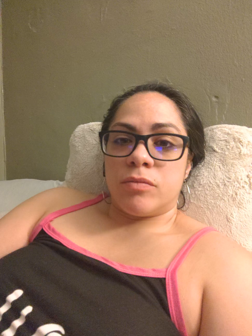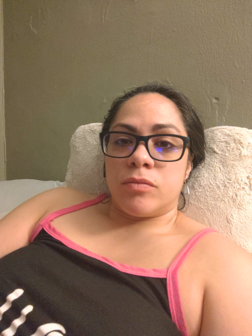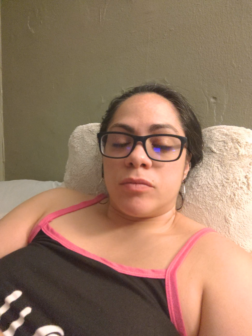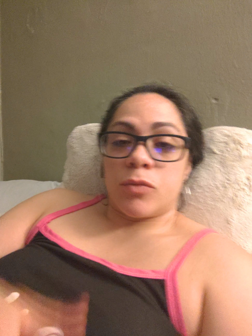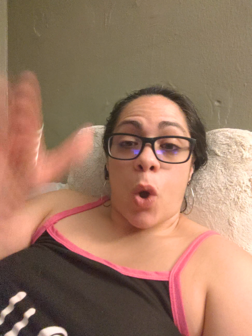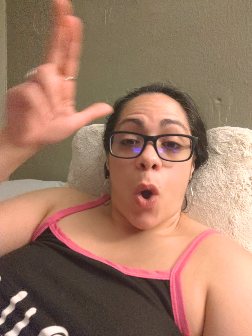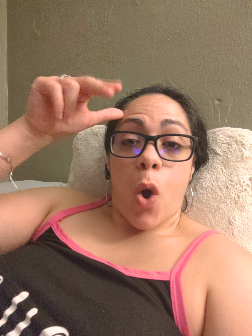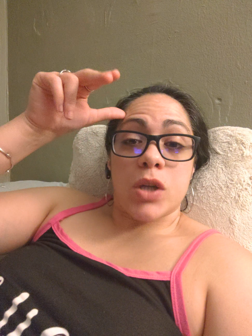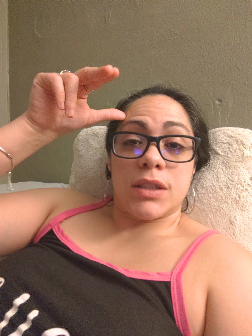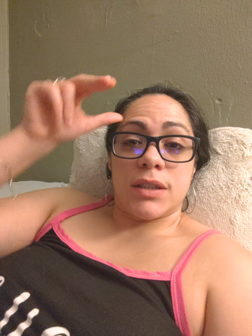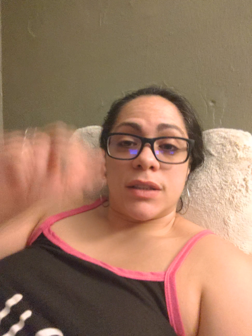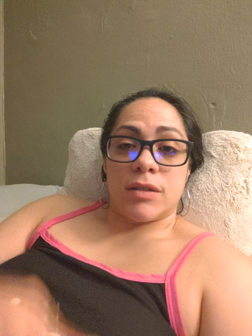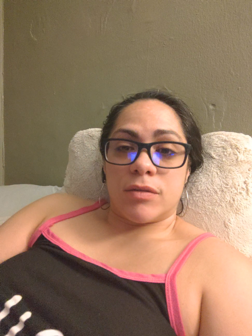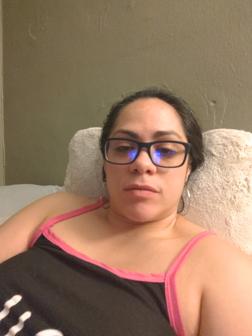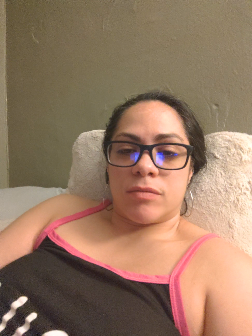horse